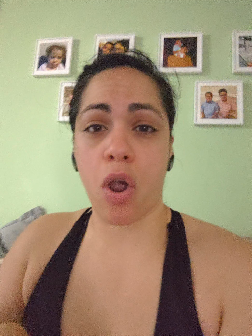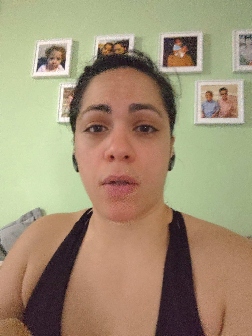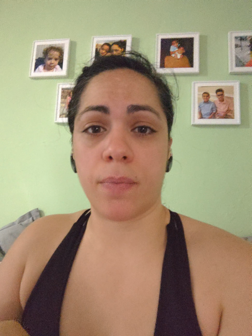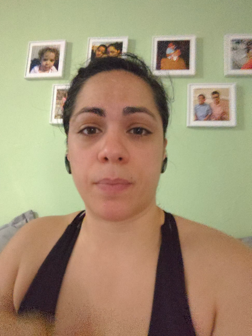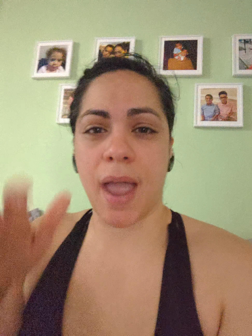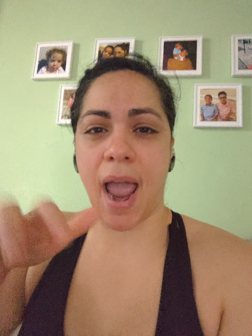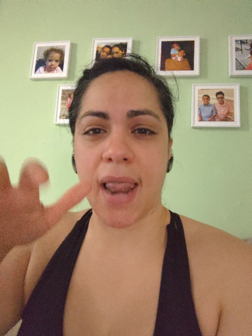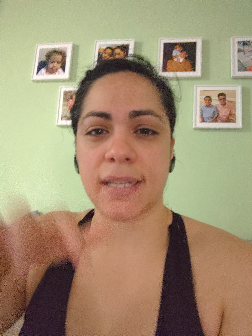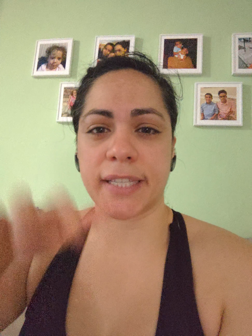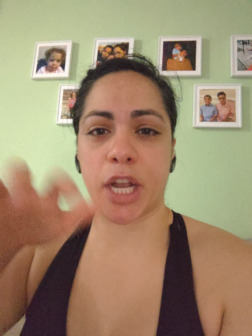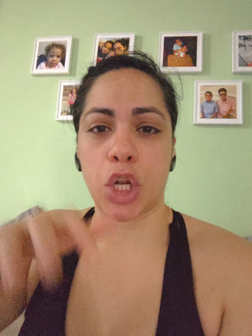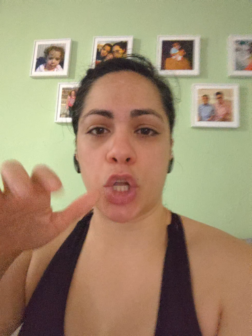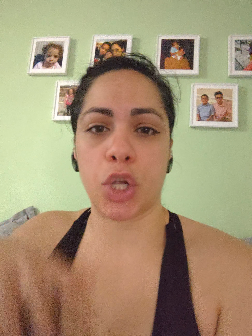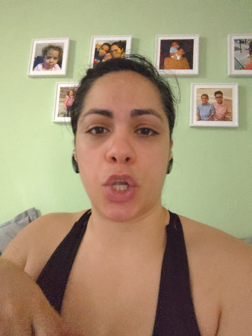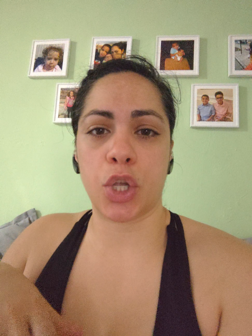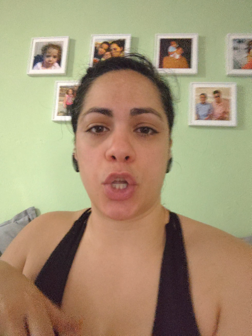alligator